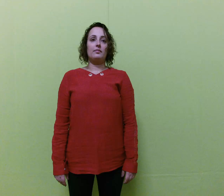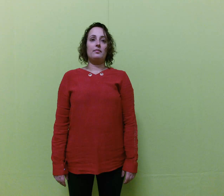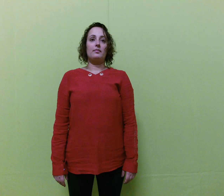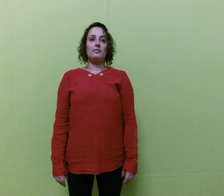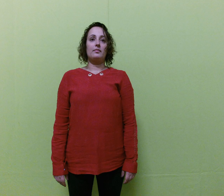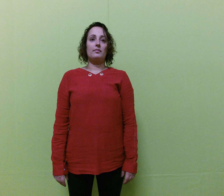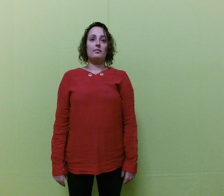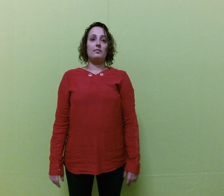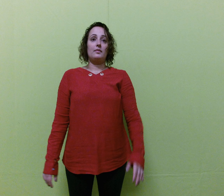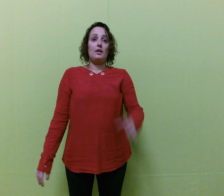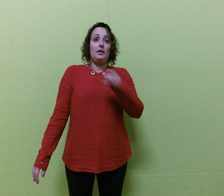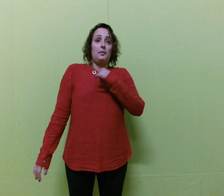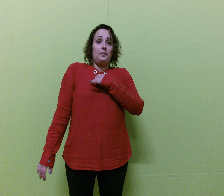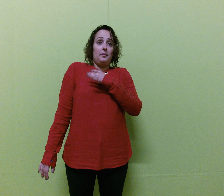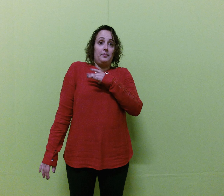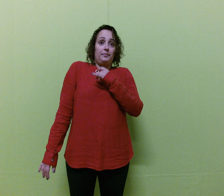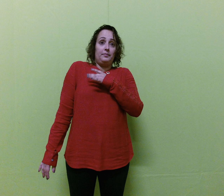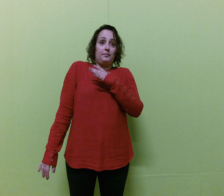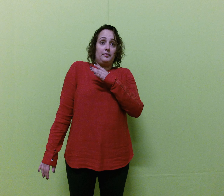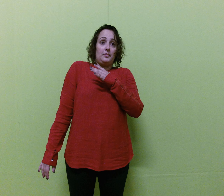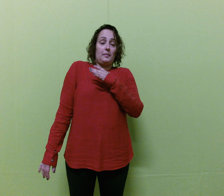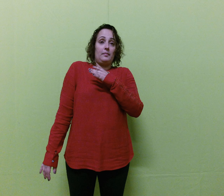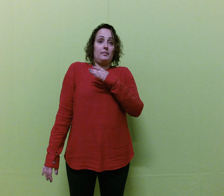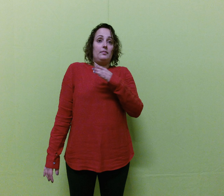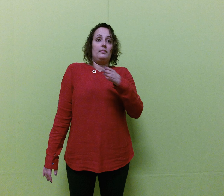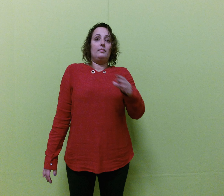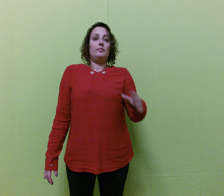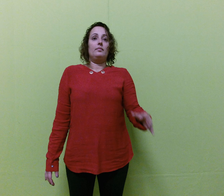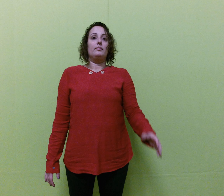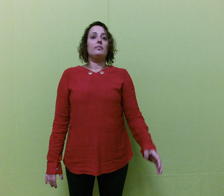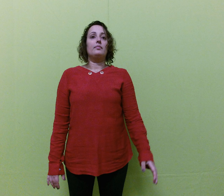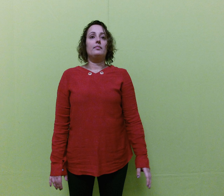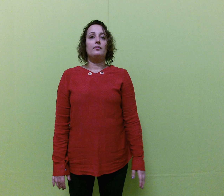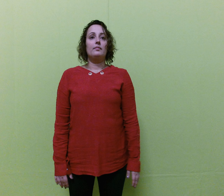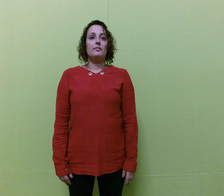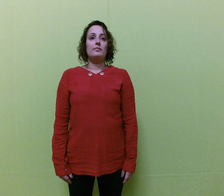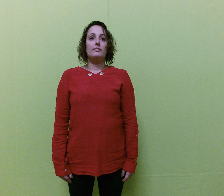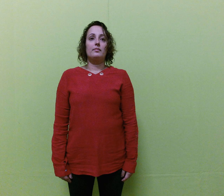medo